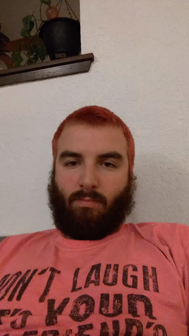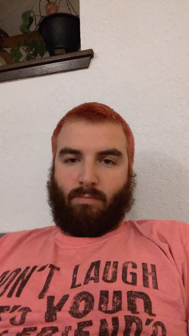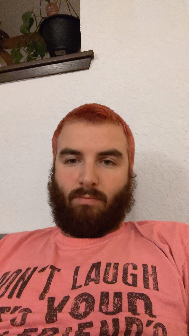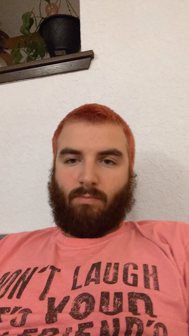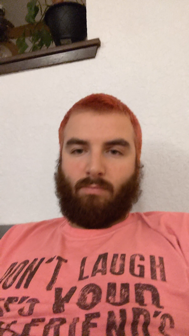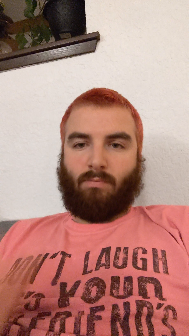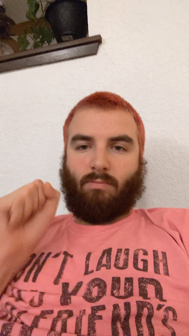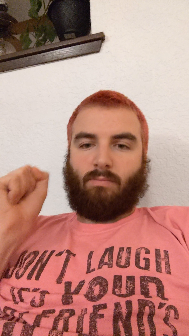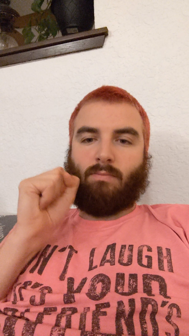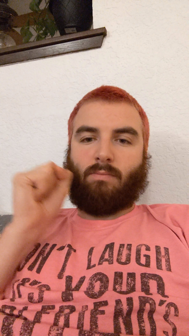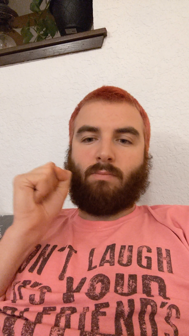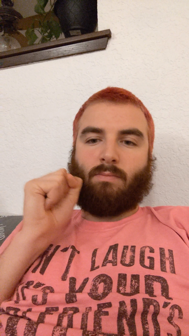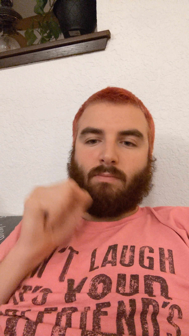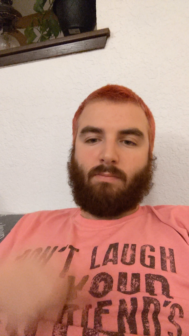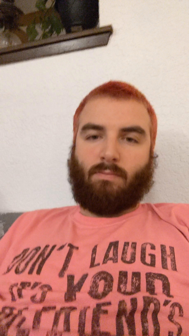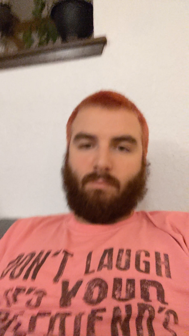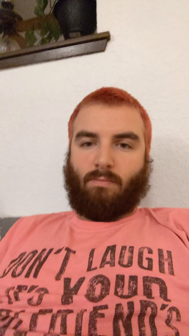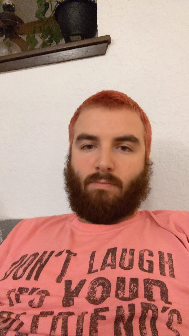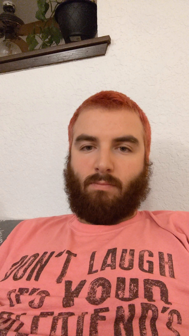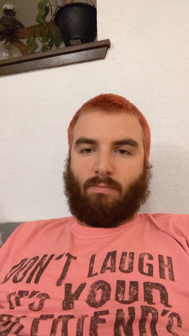cold